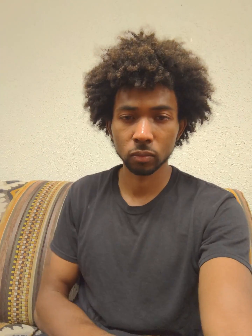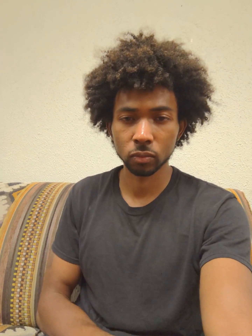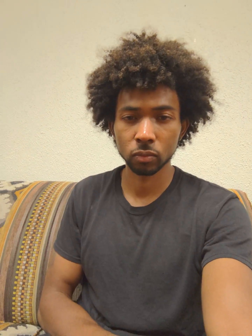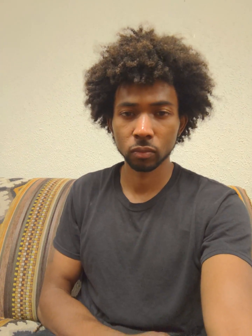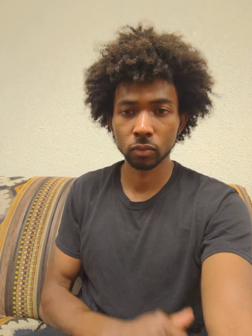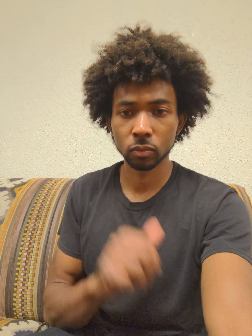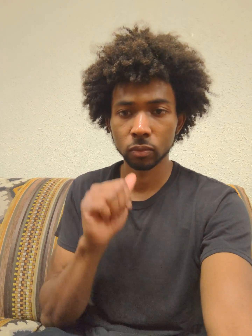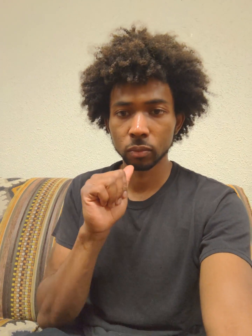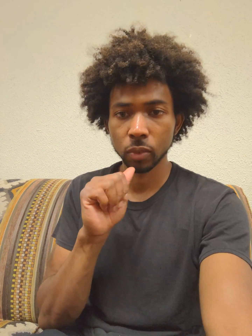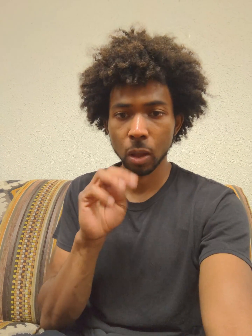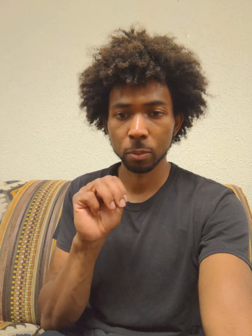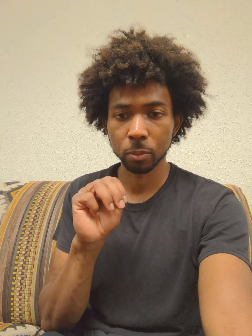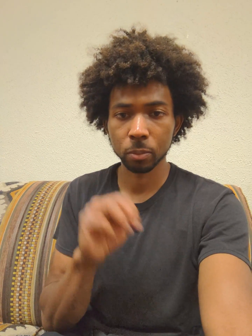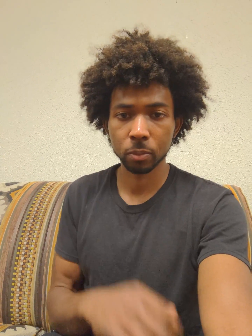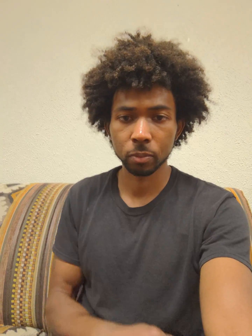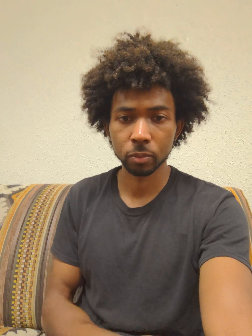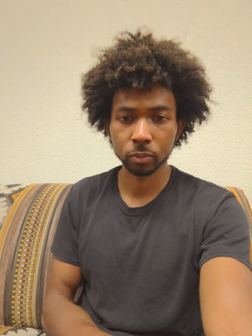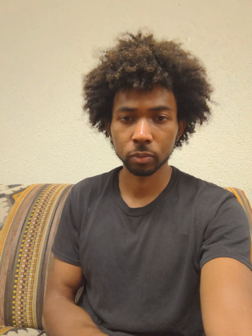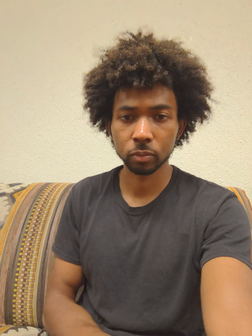am